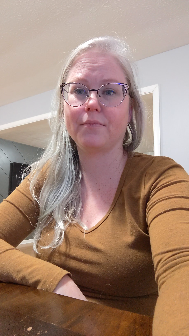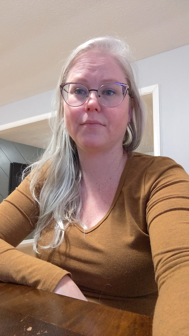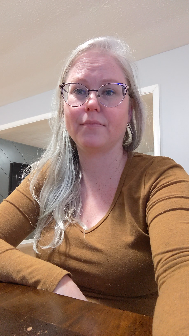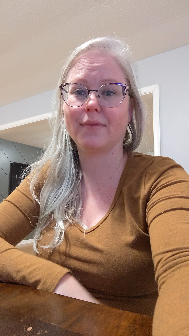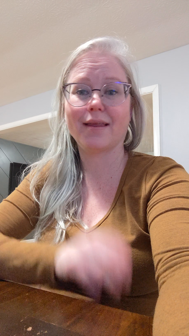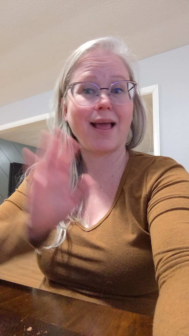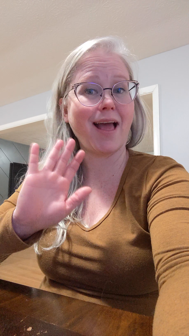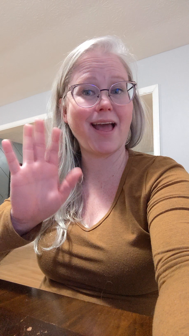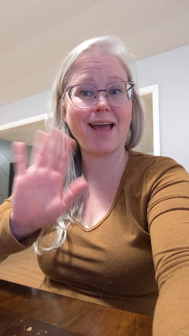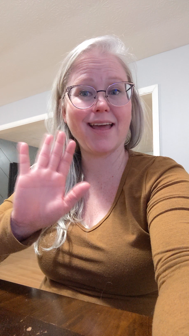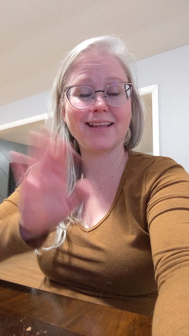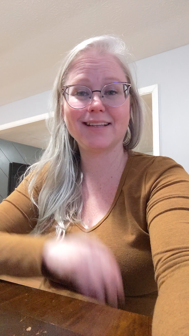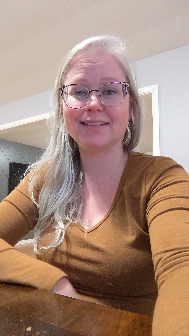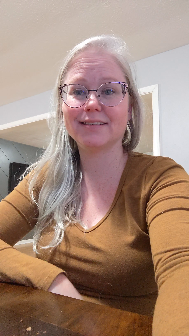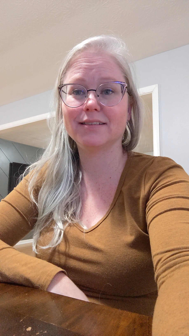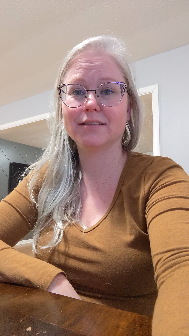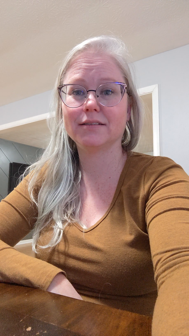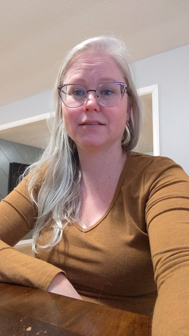hi